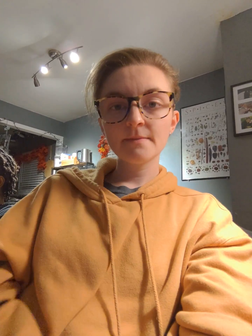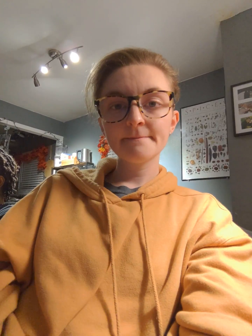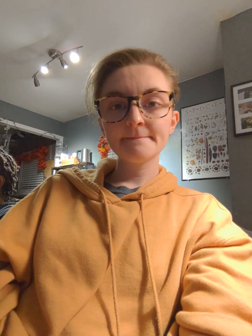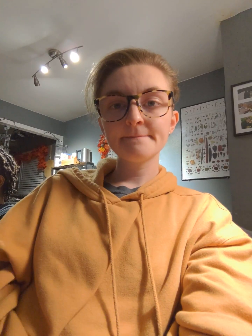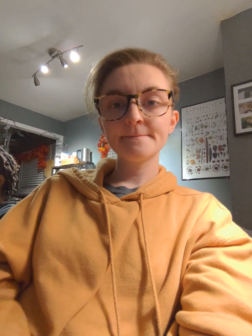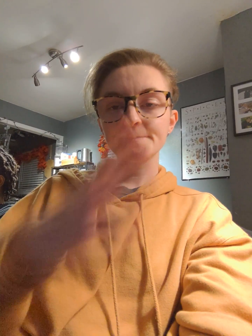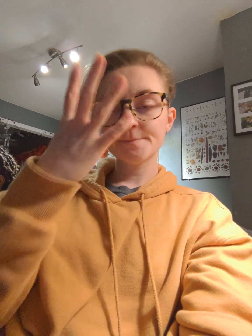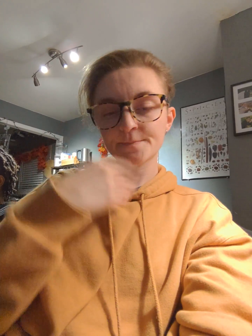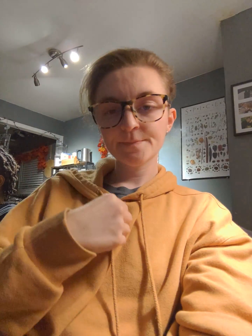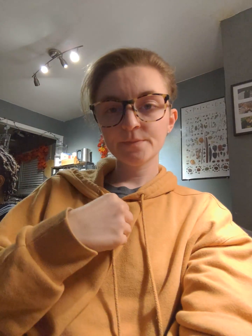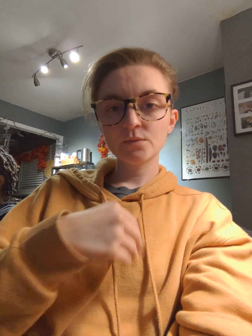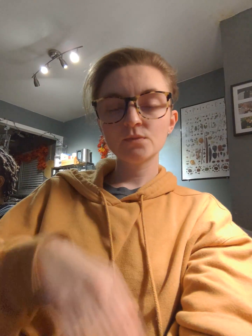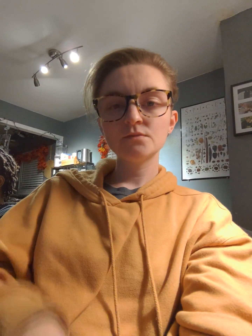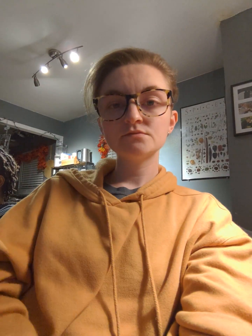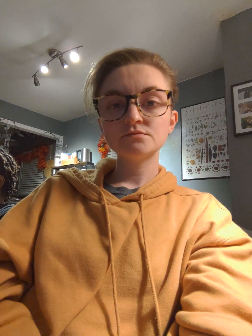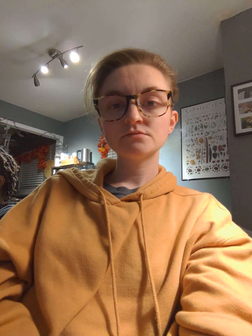asleep